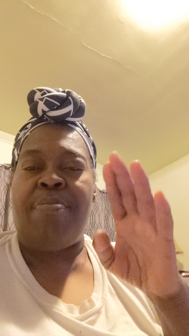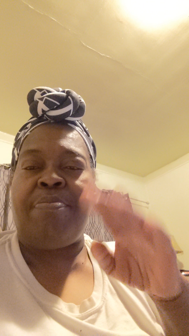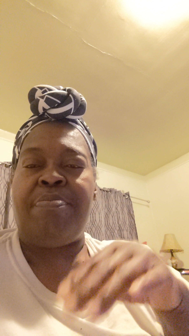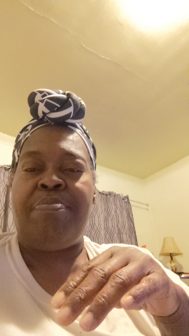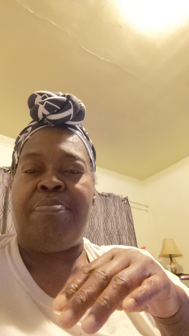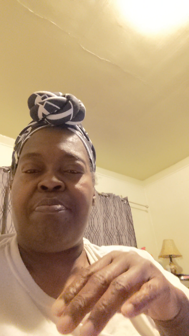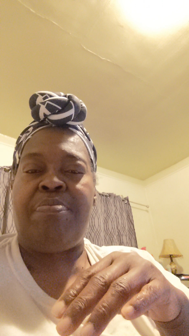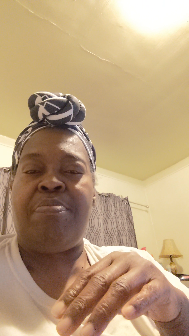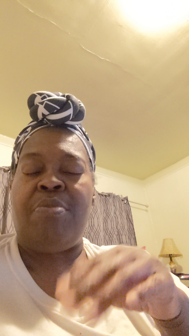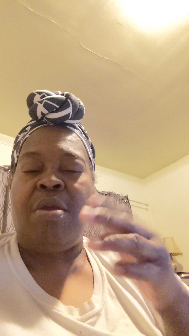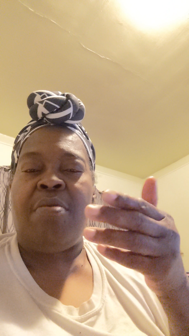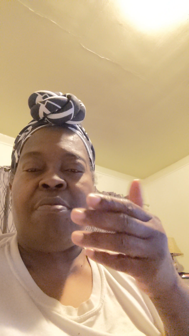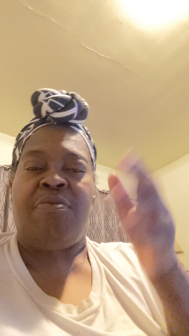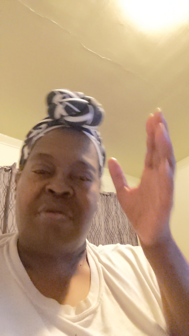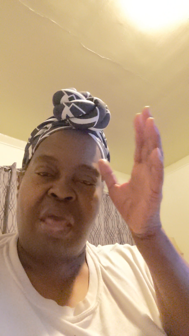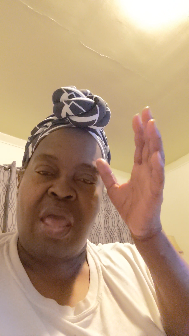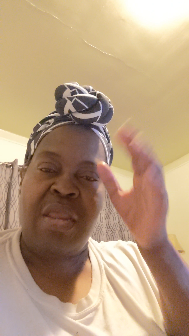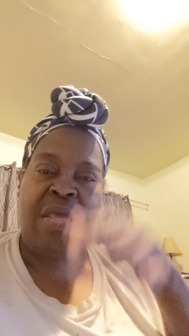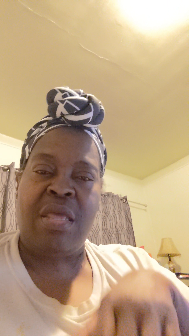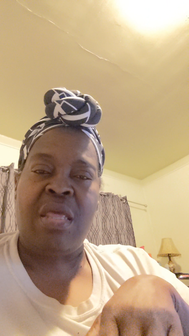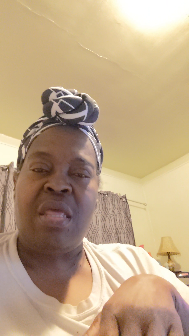daddy